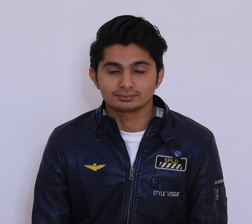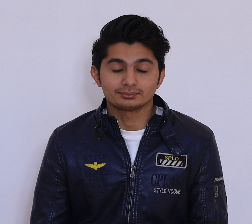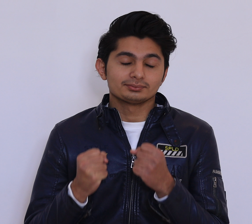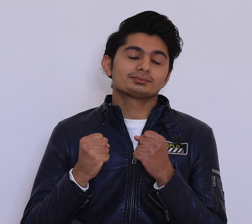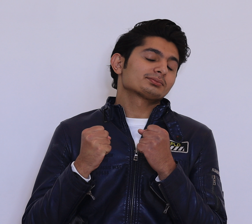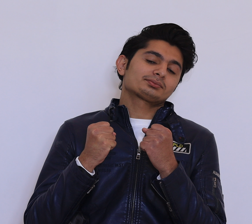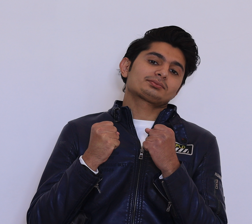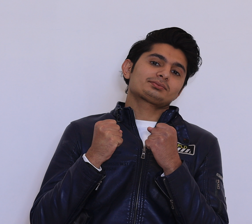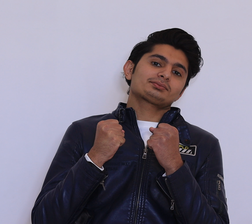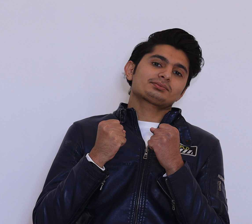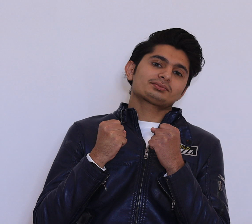scared